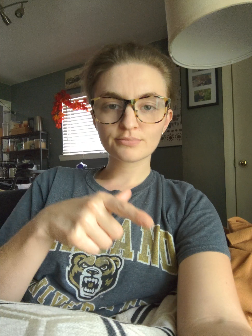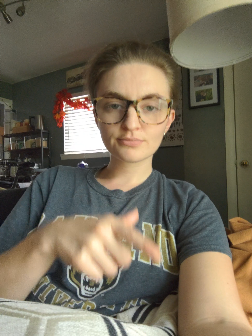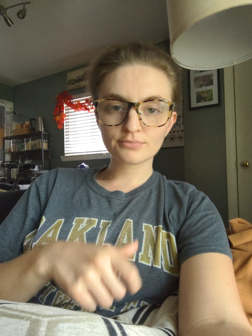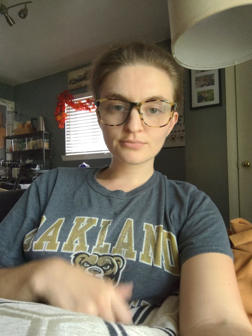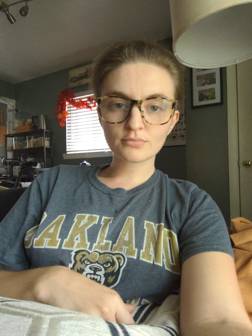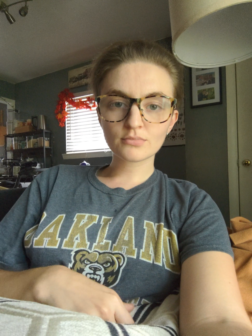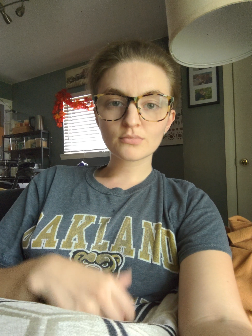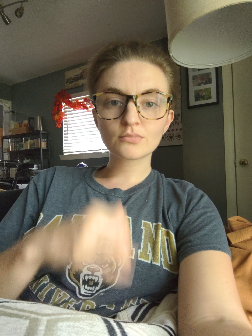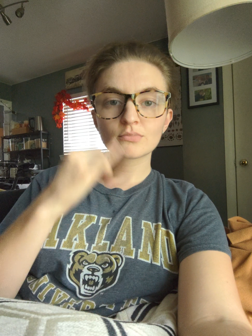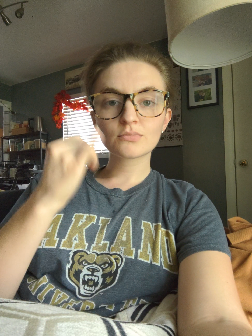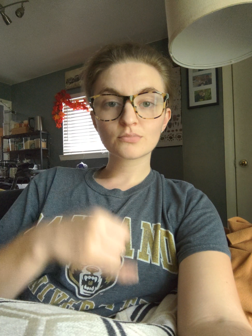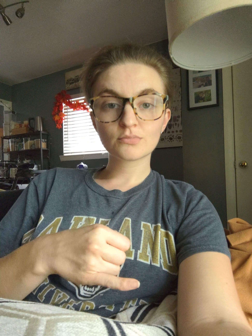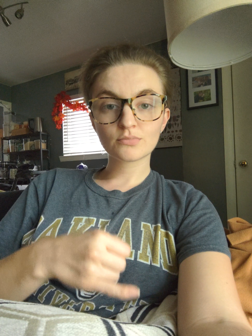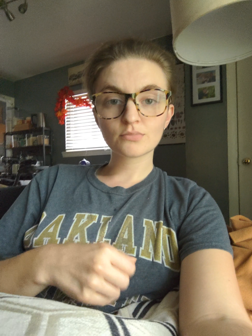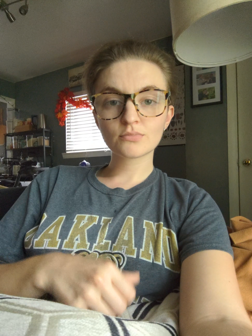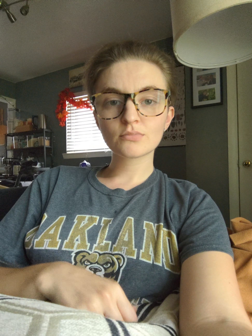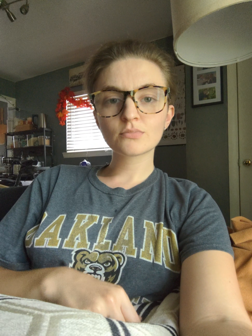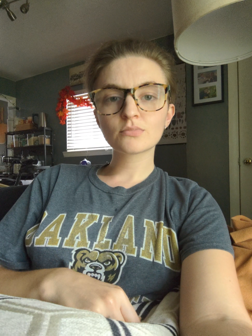last